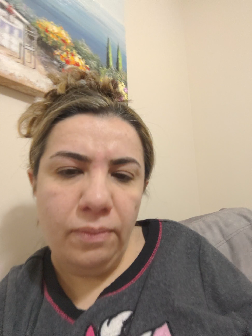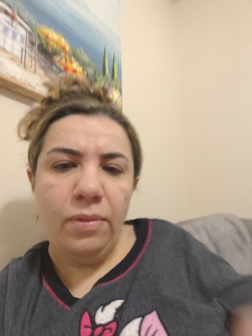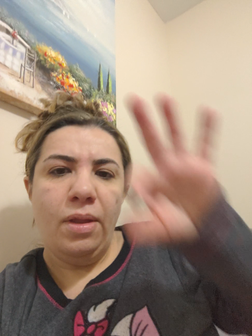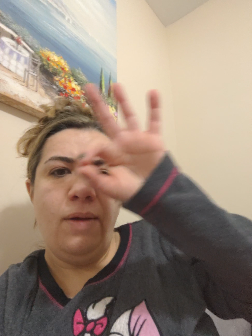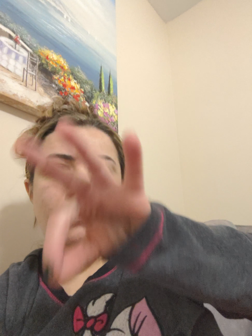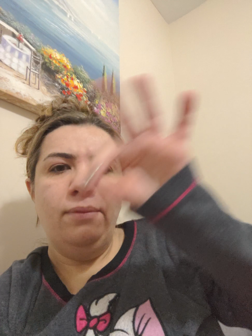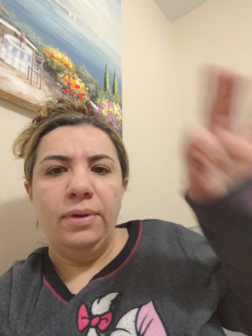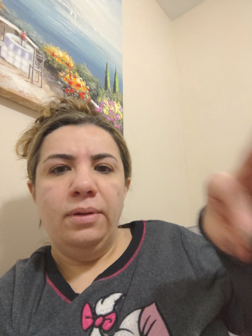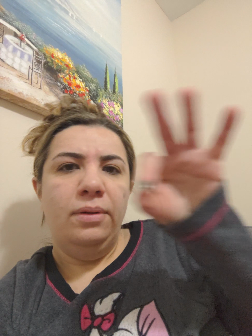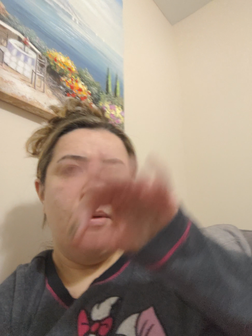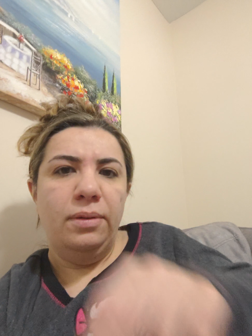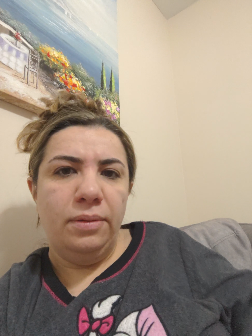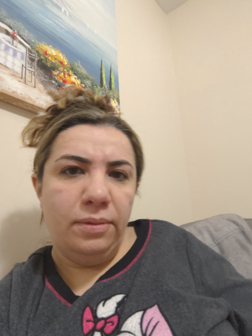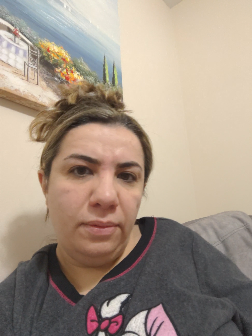french fries